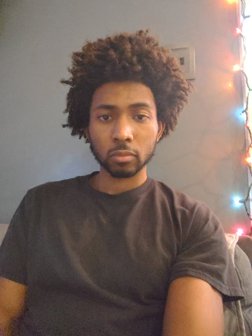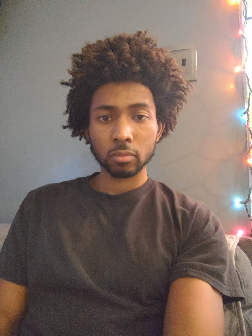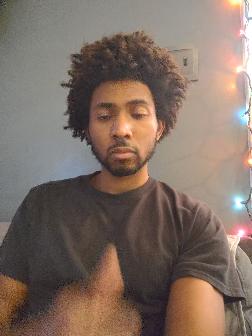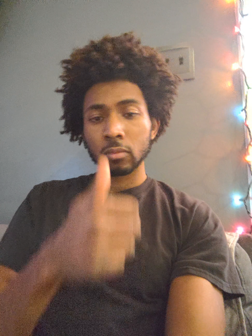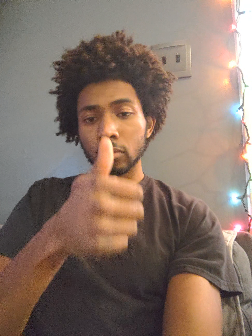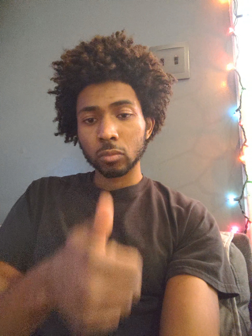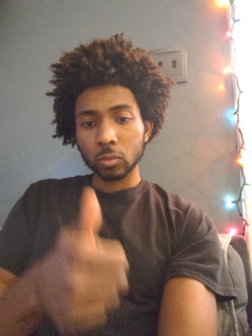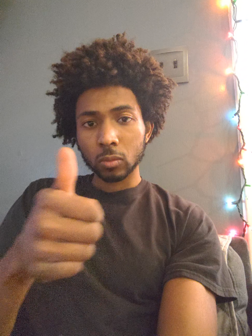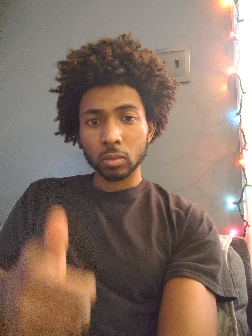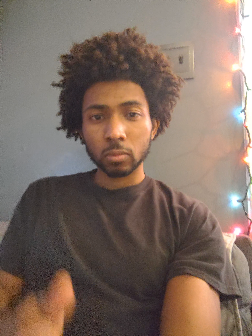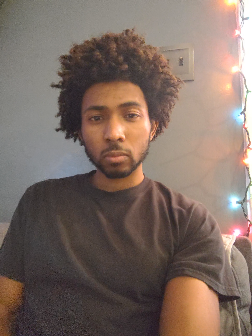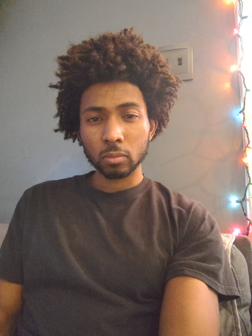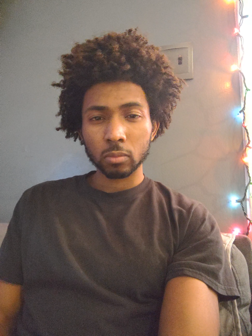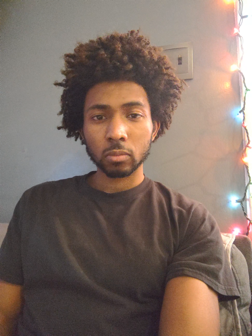every